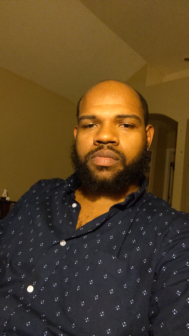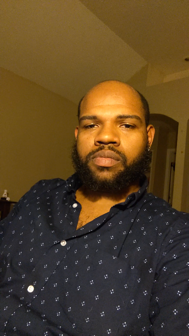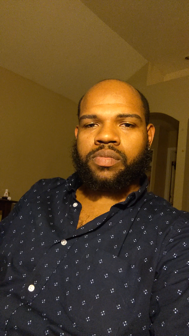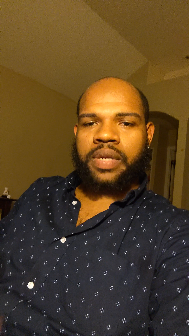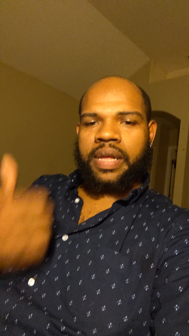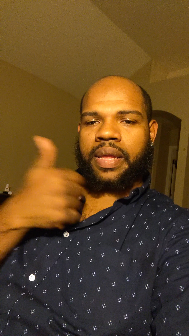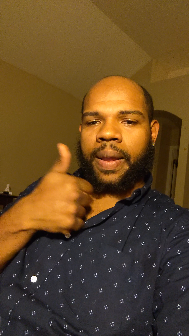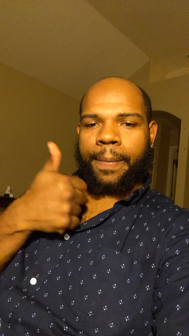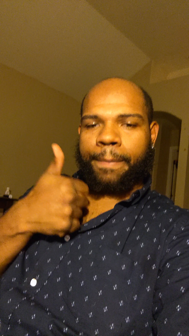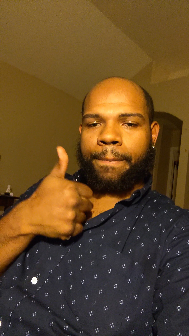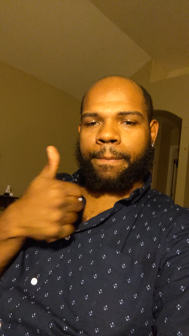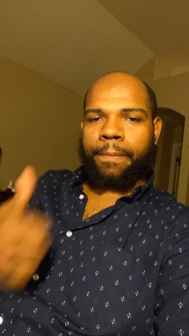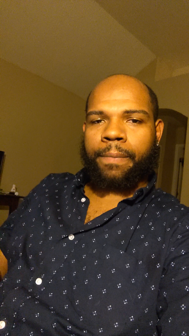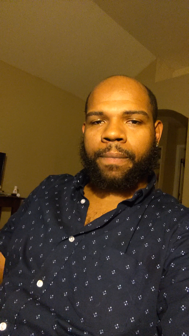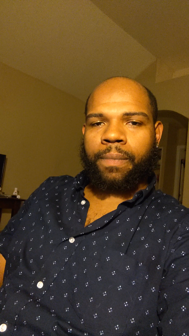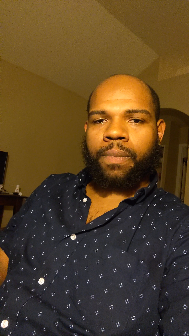game